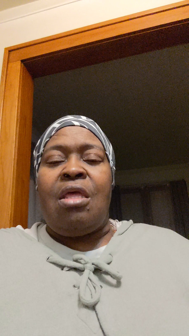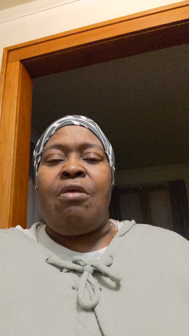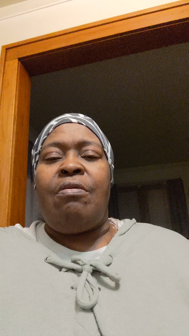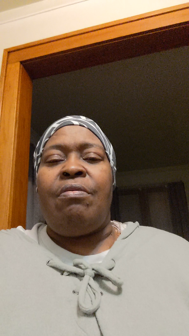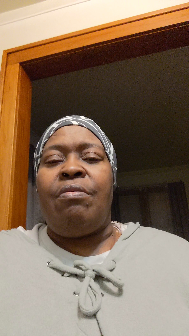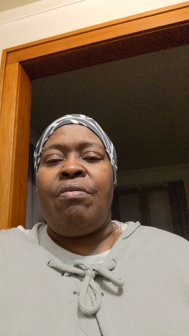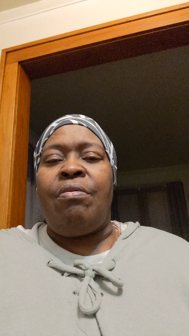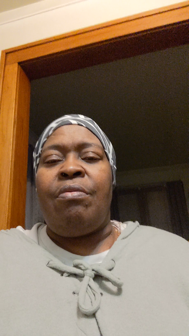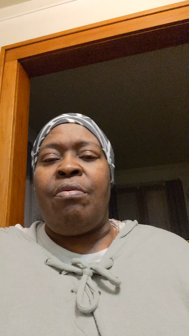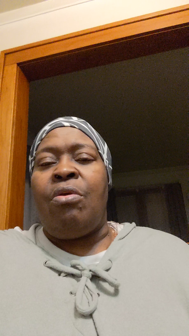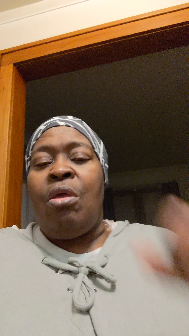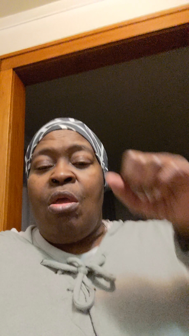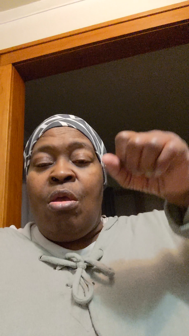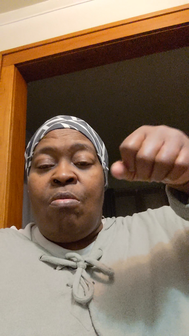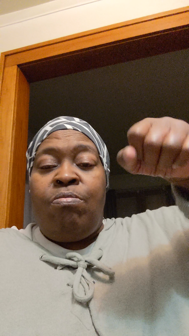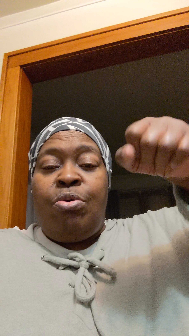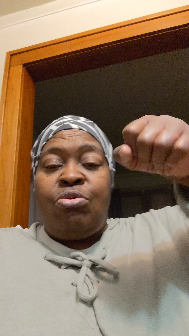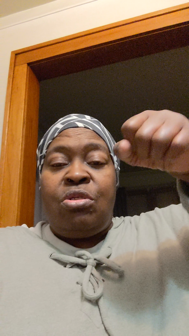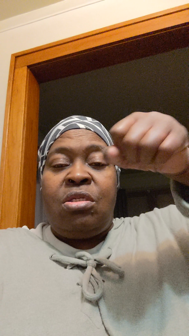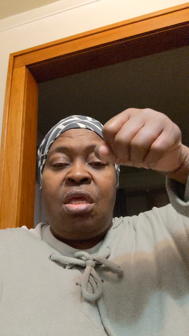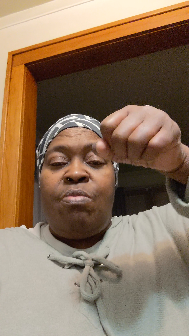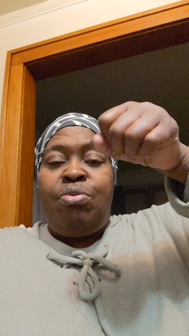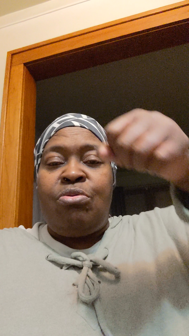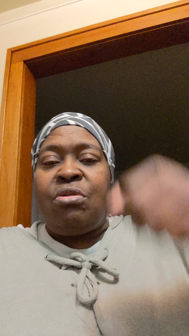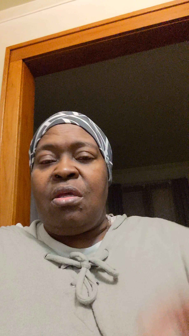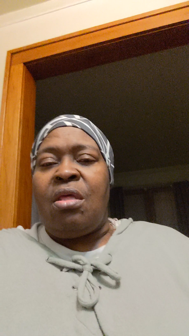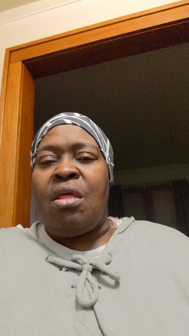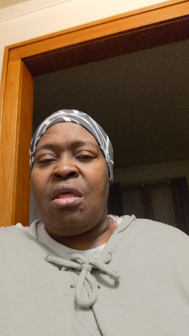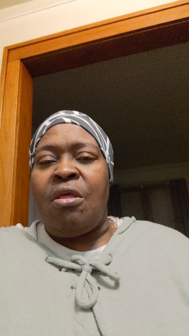motorcycle